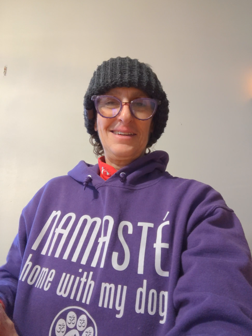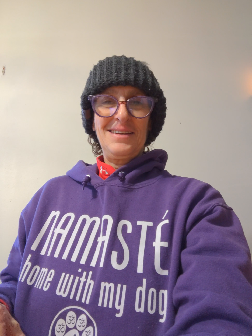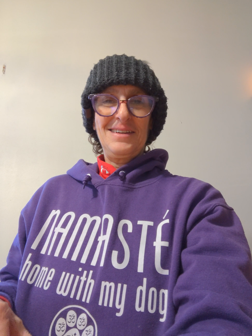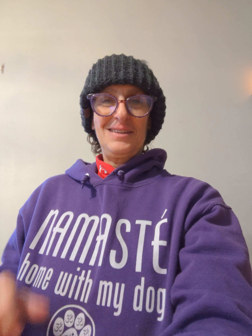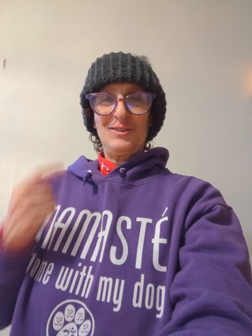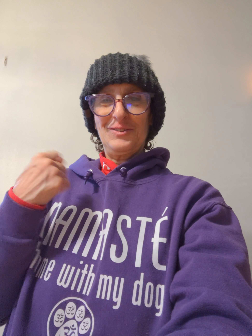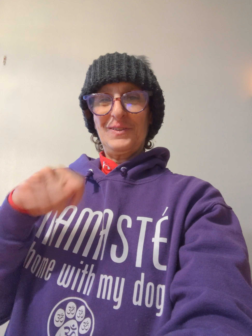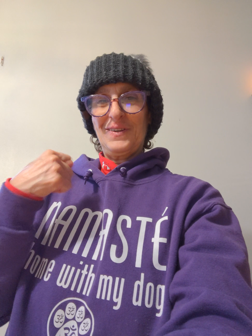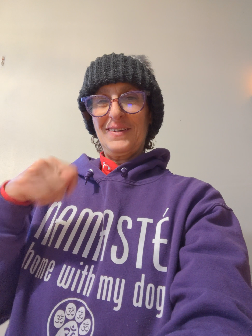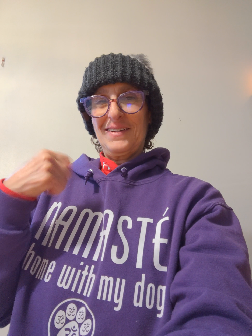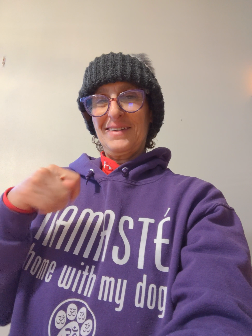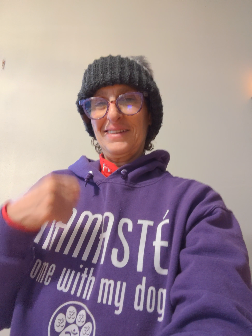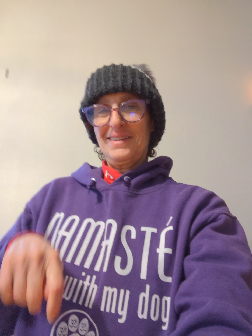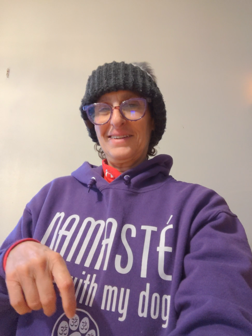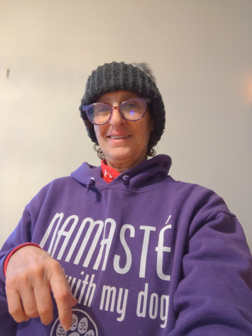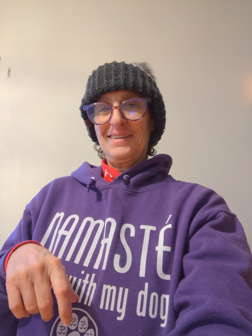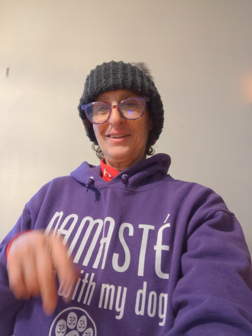toy